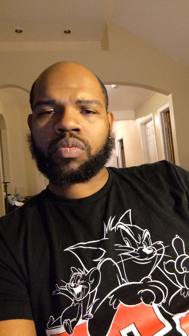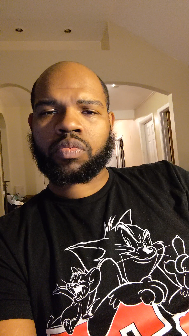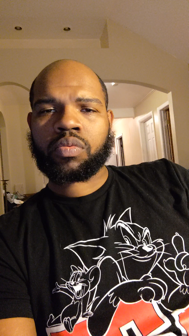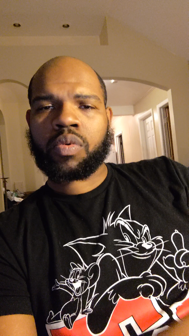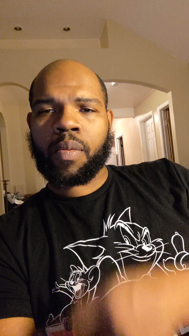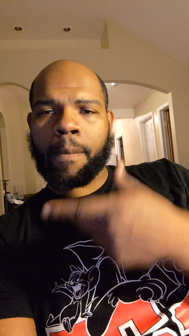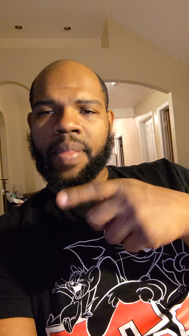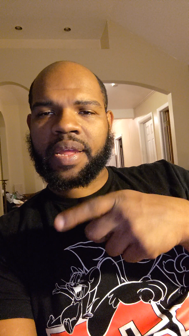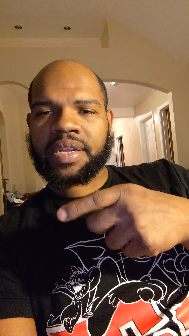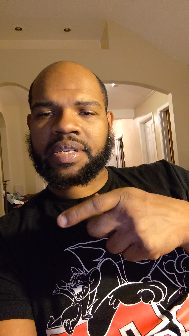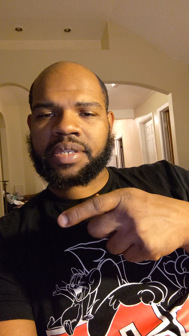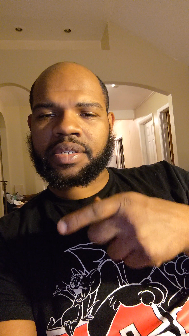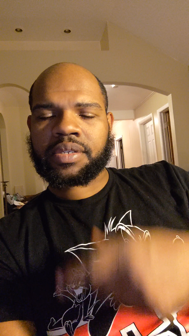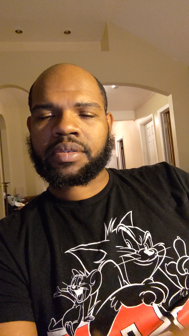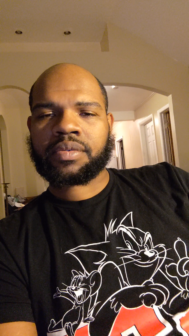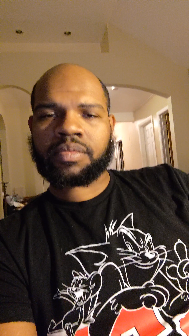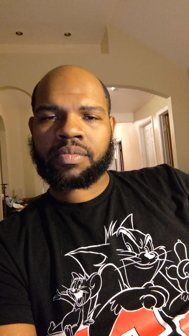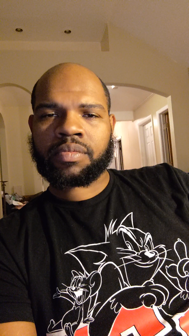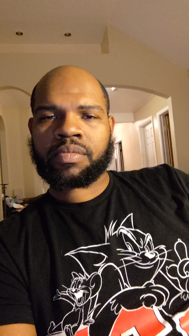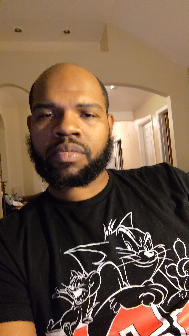plate